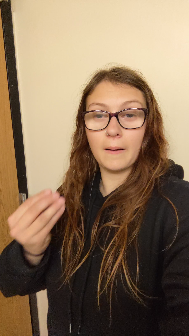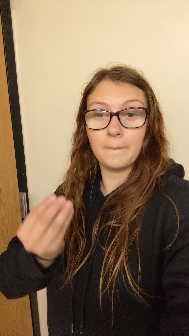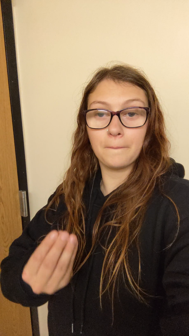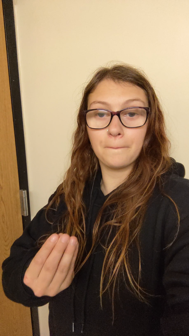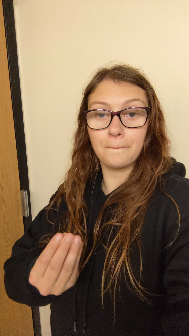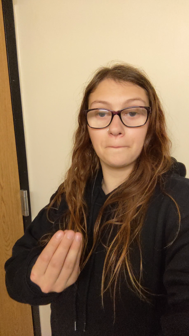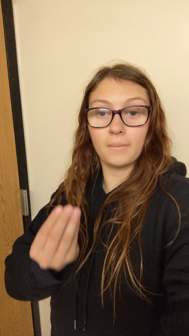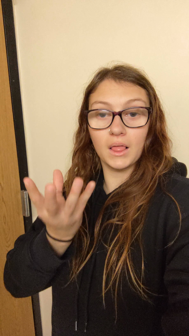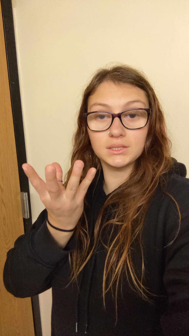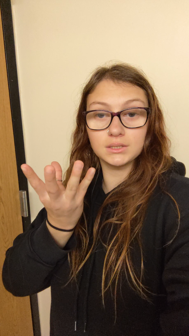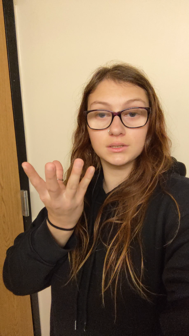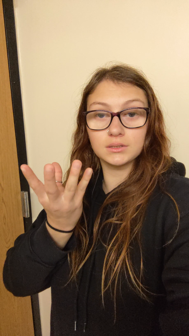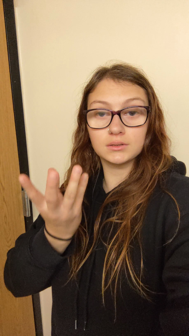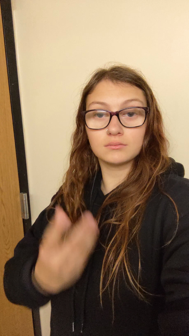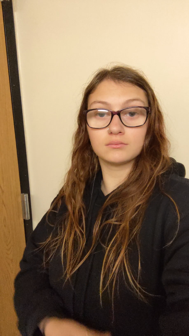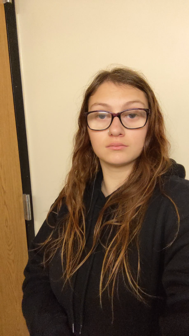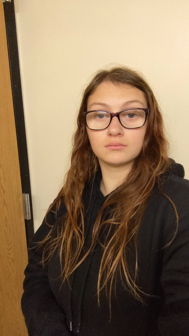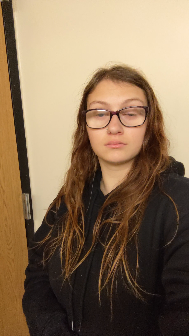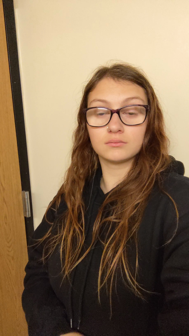plants